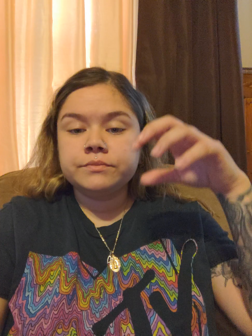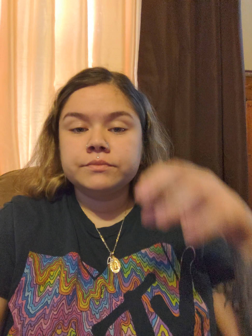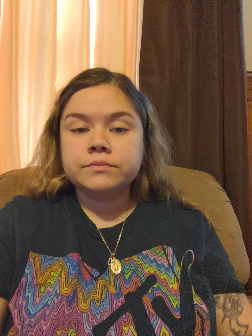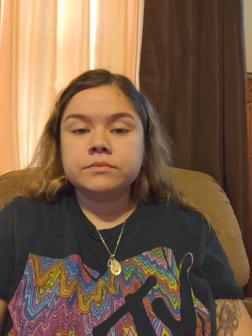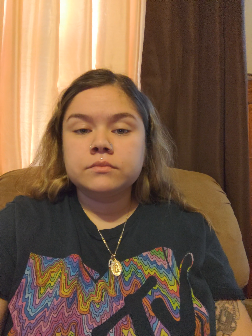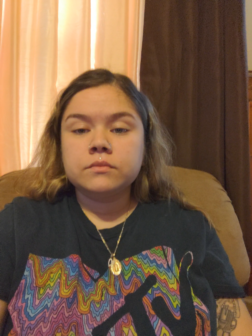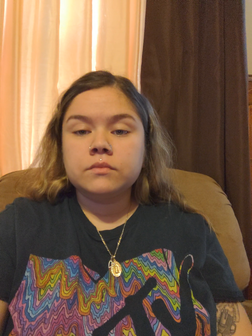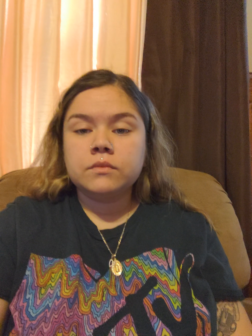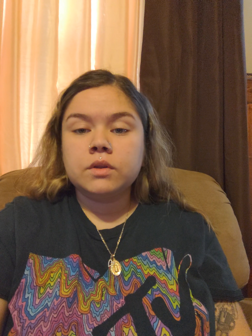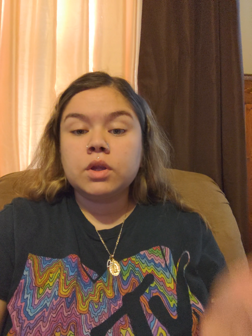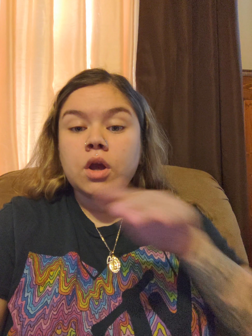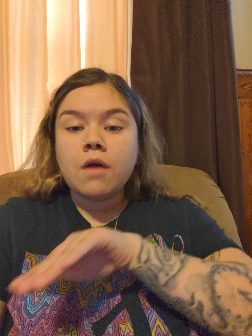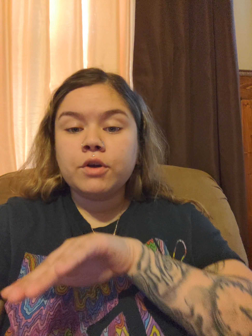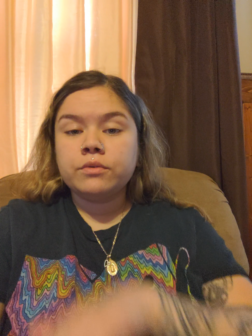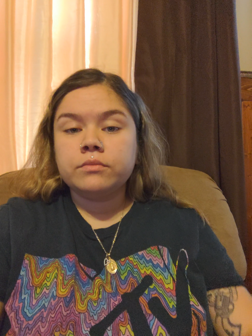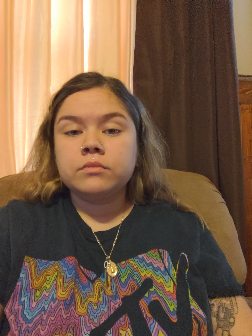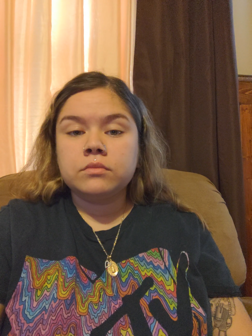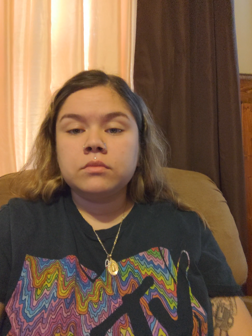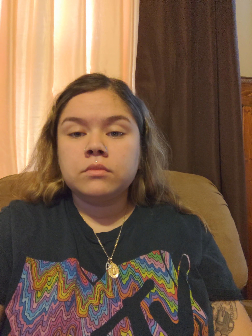cover